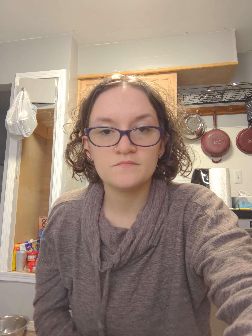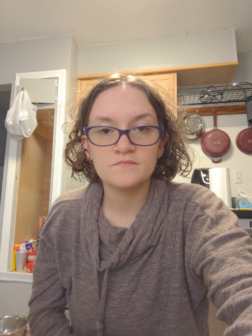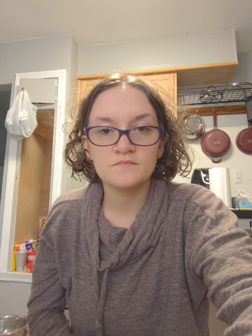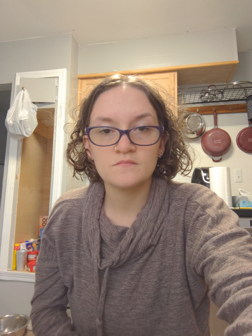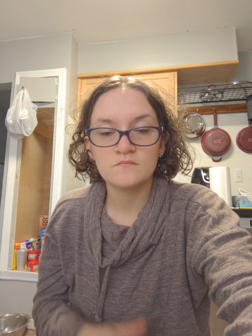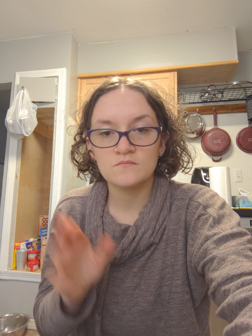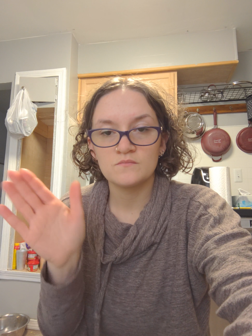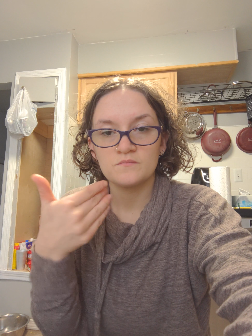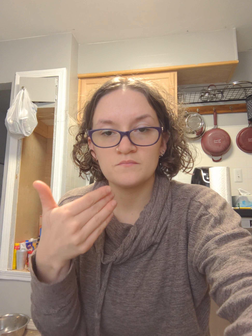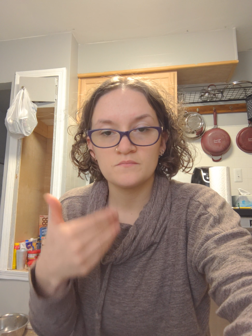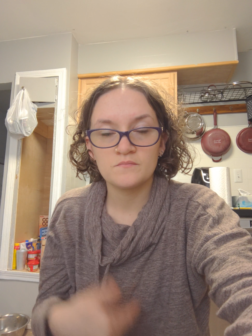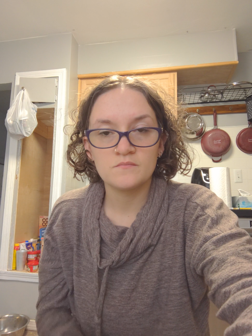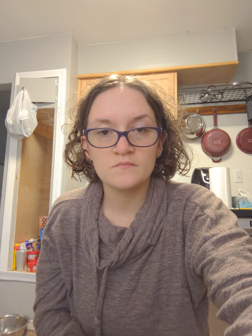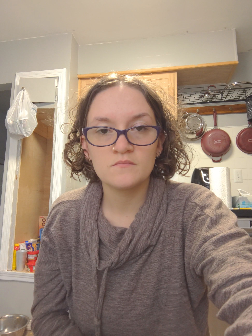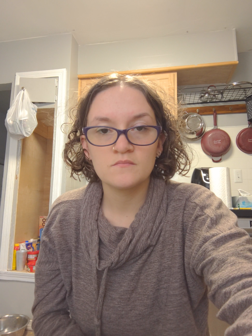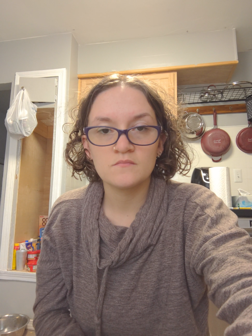room